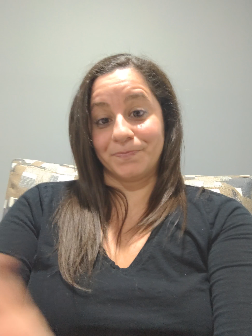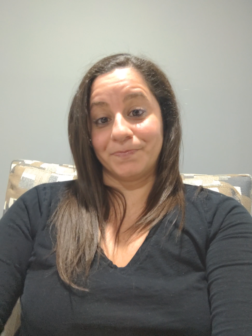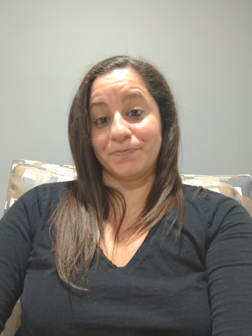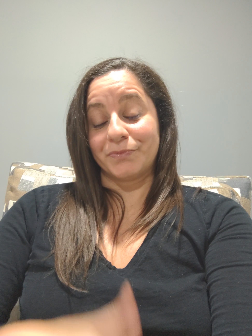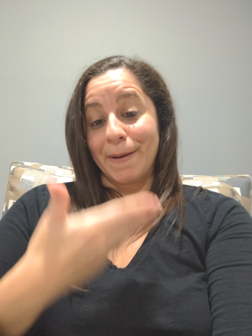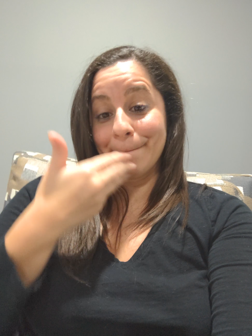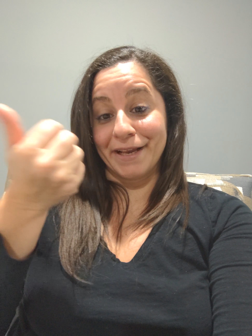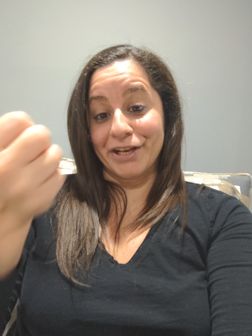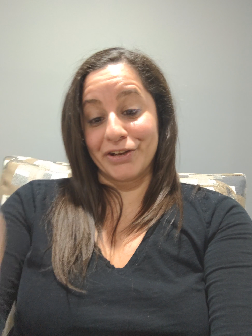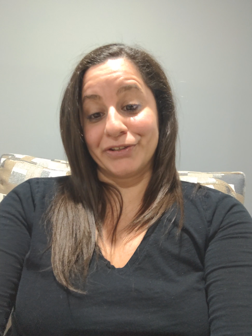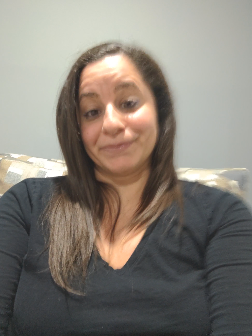better